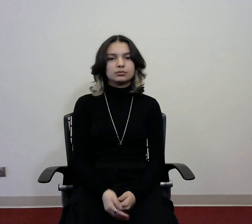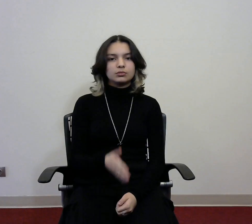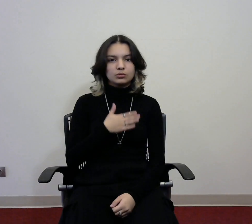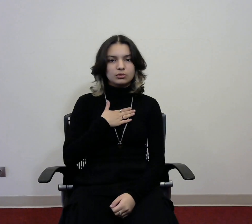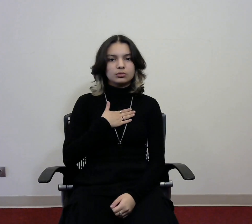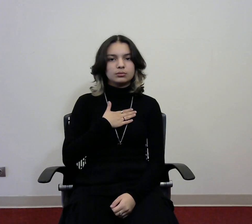mən